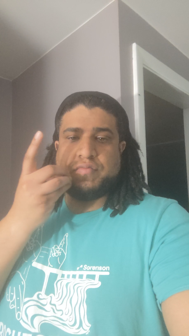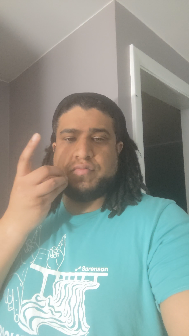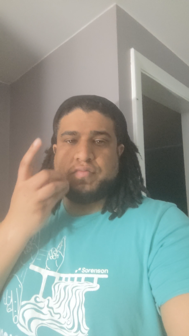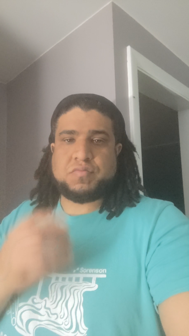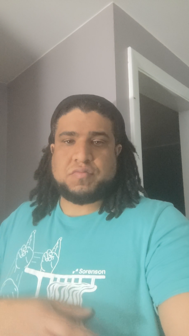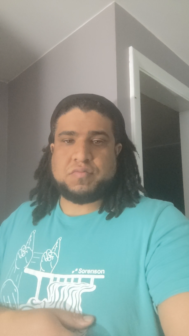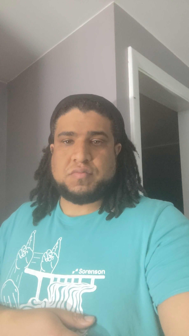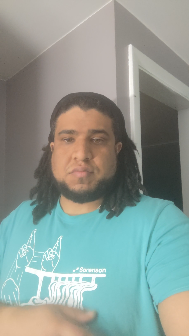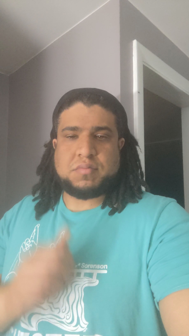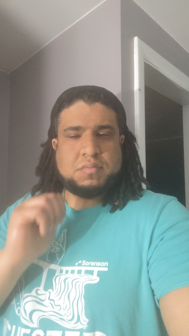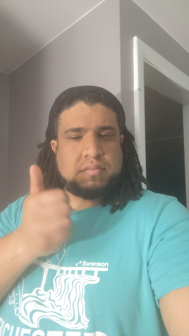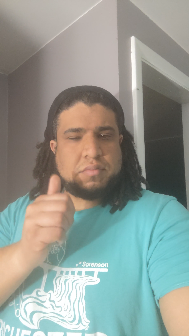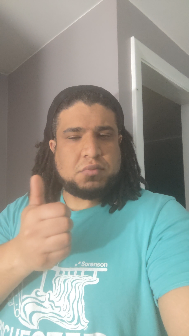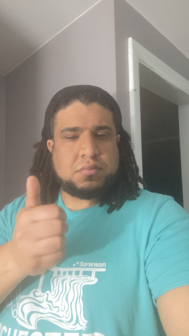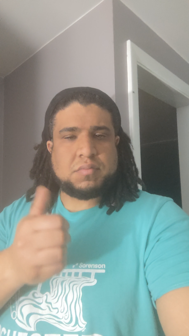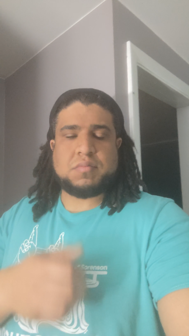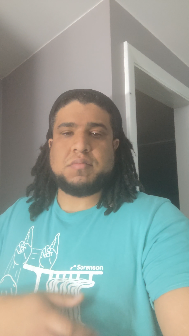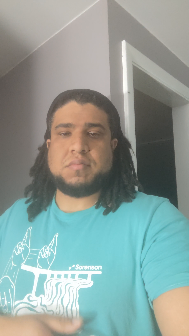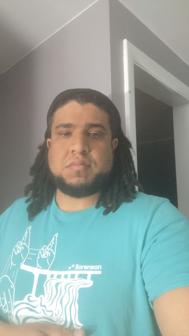how